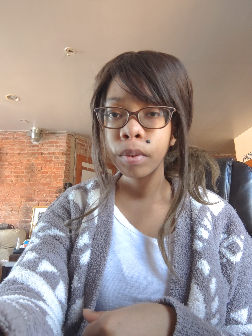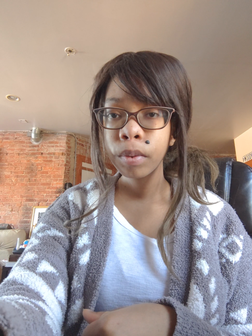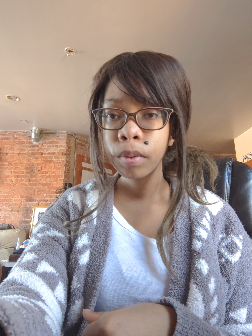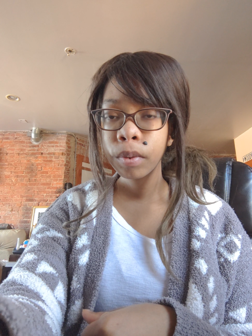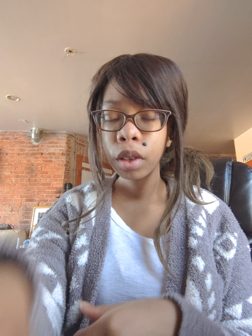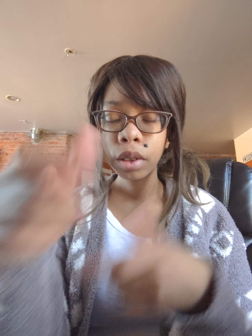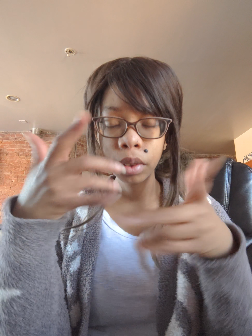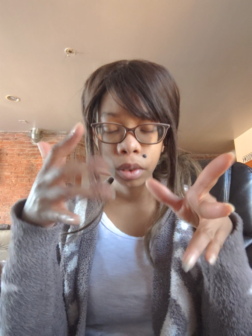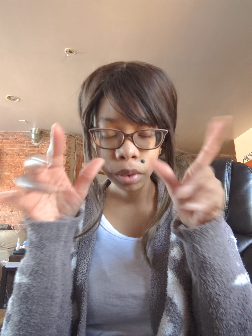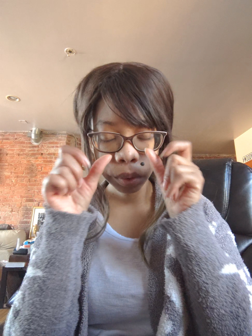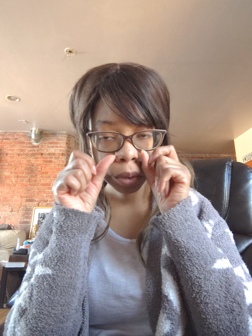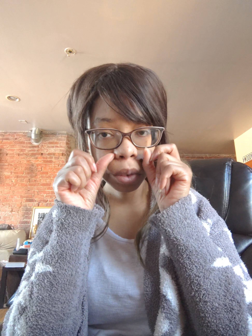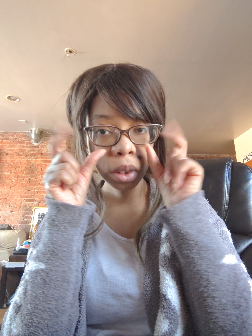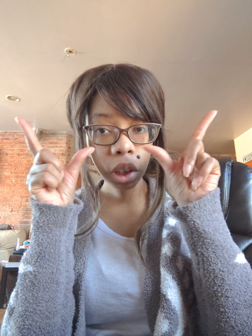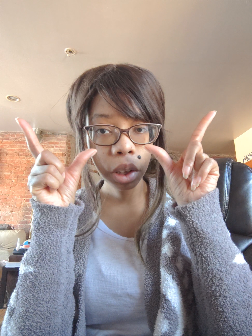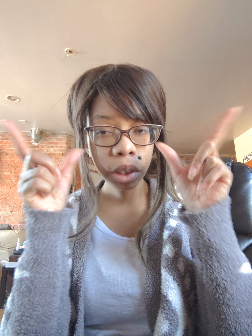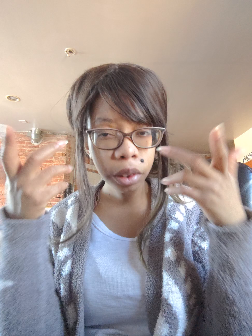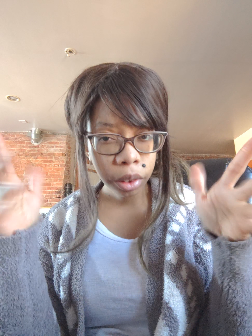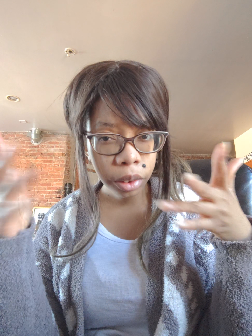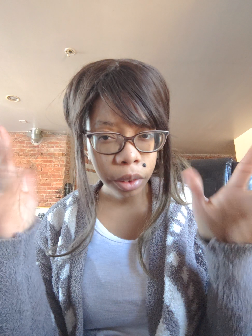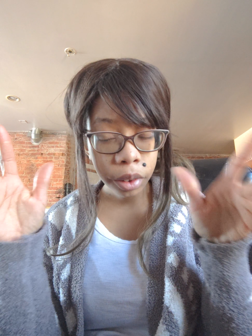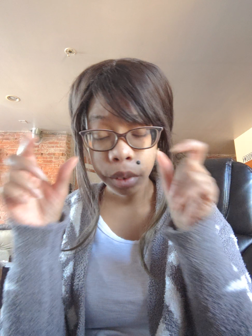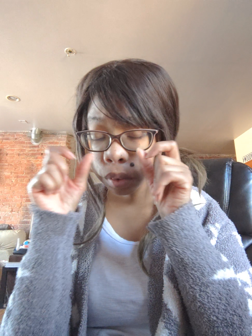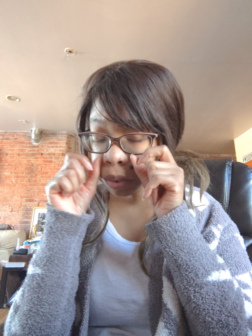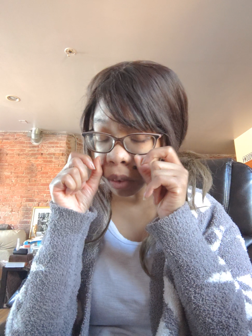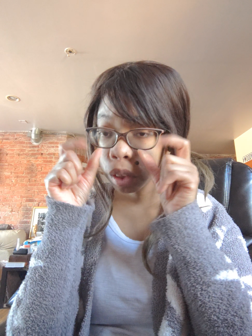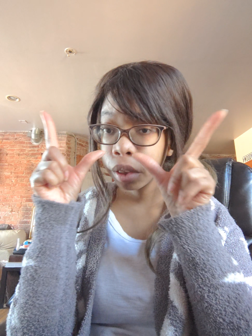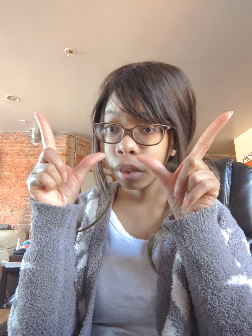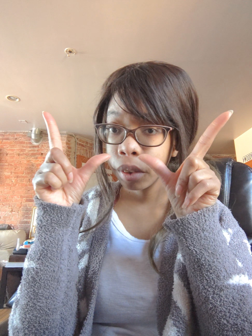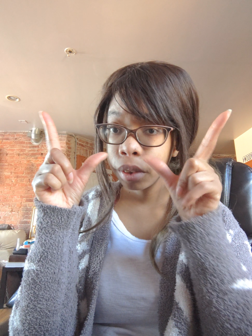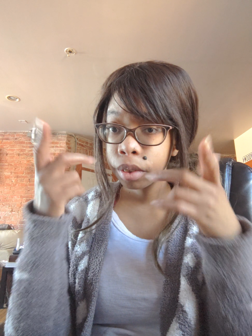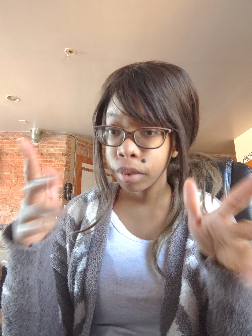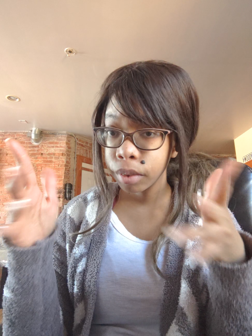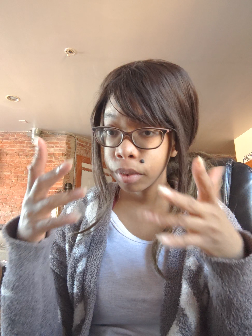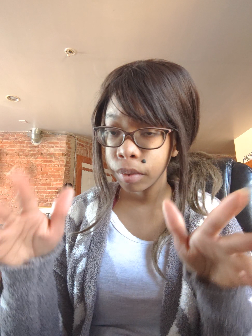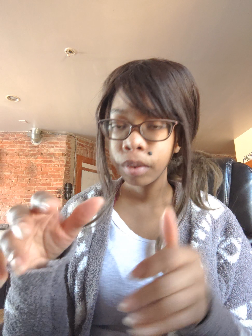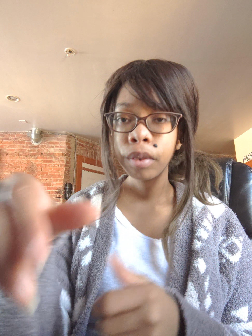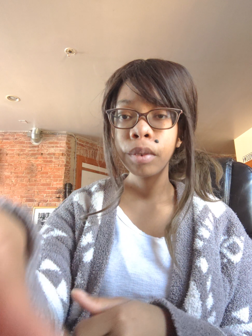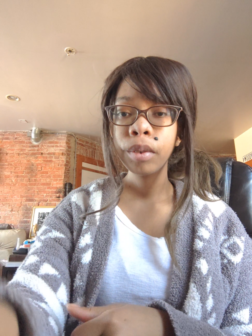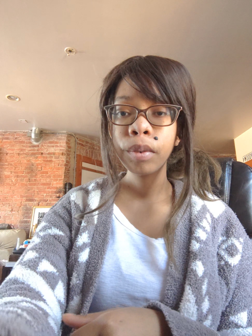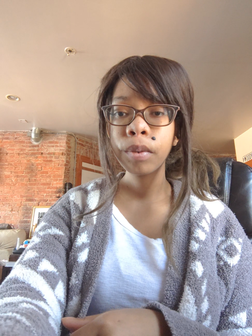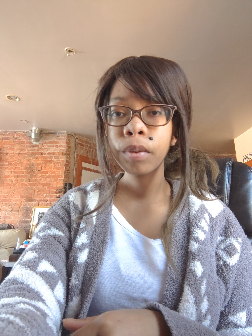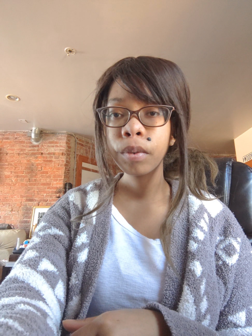awake